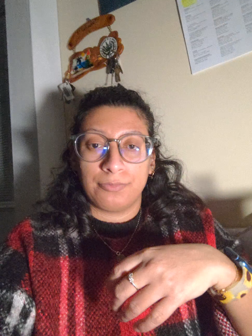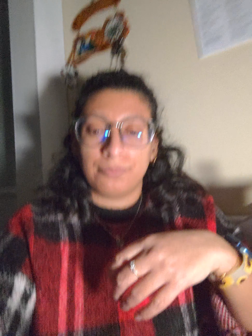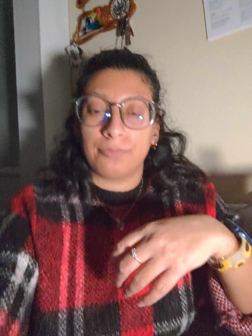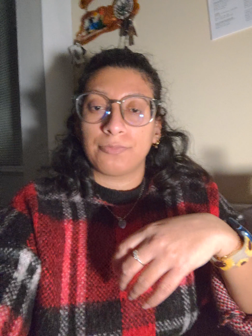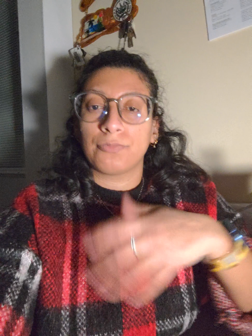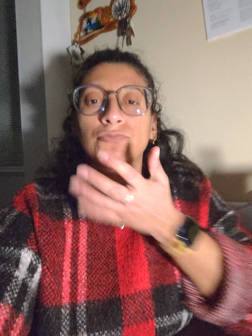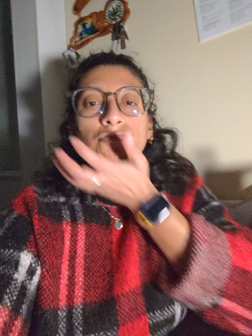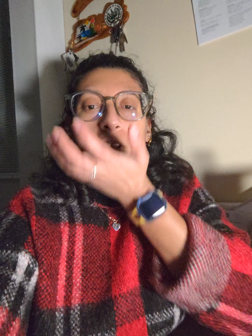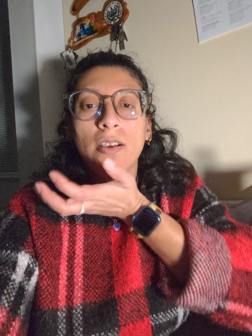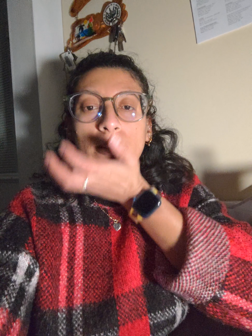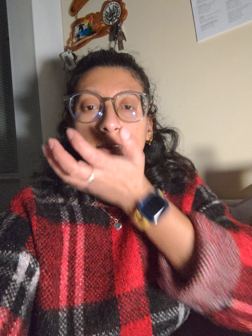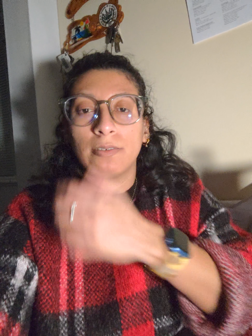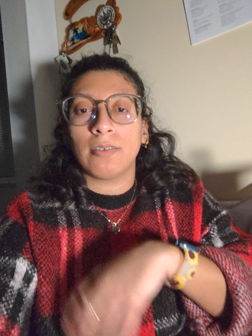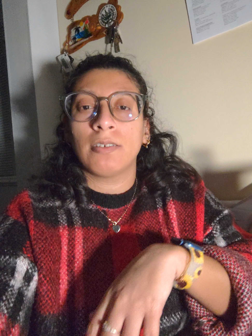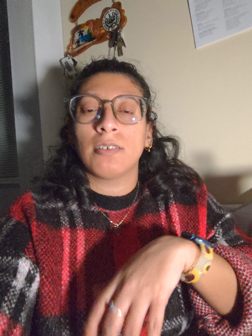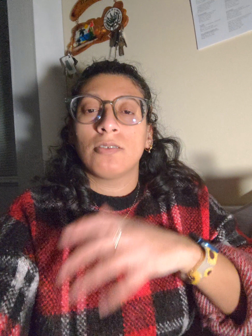grass